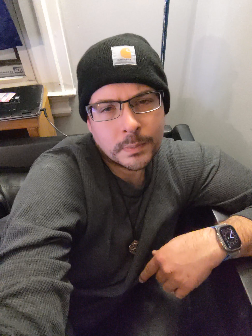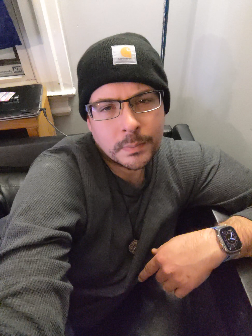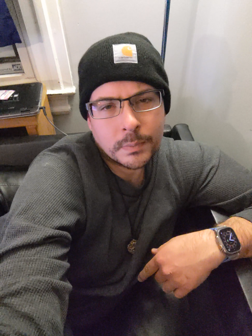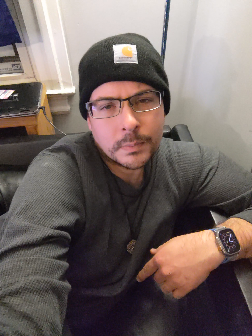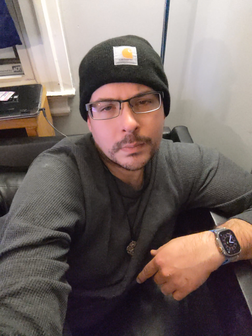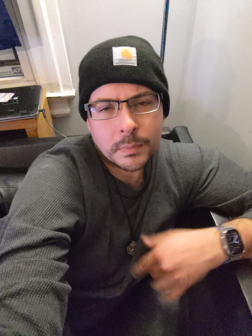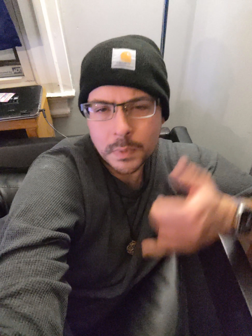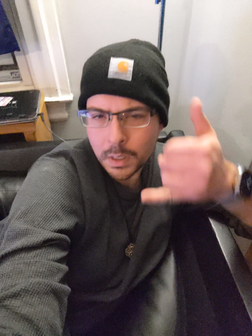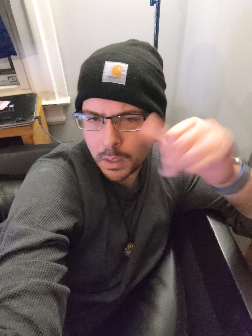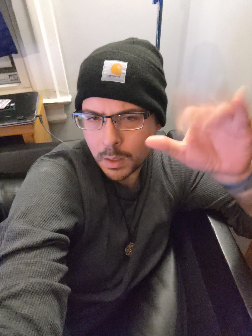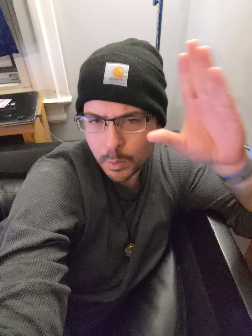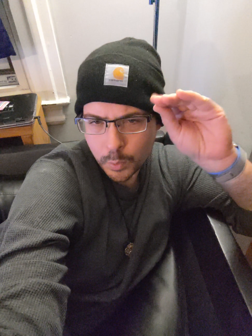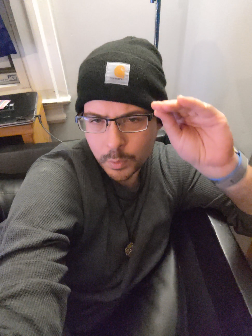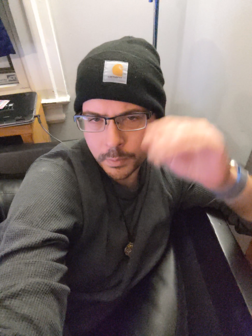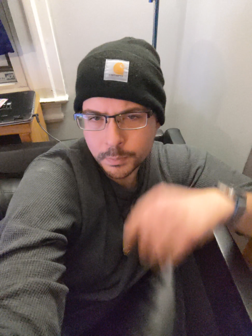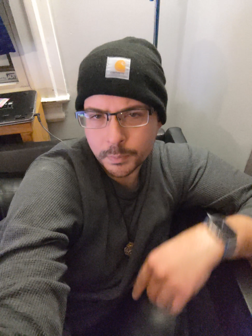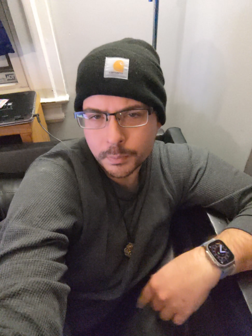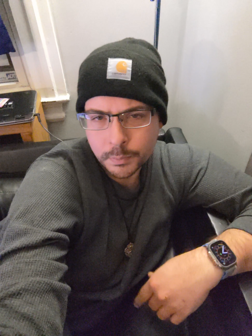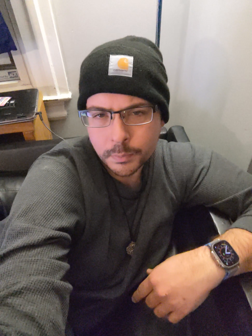cowboy